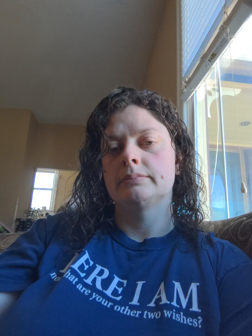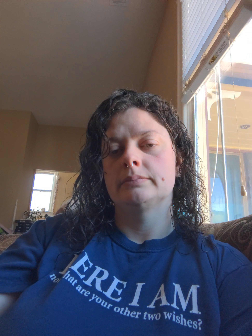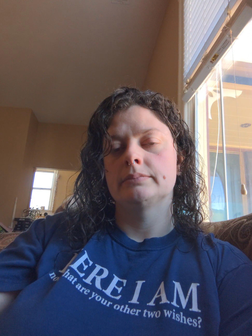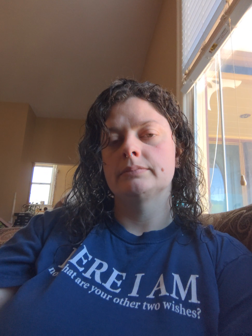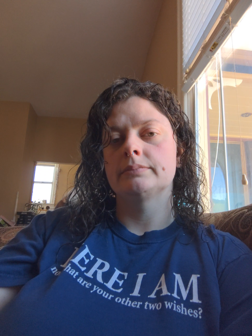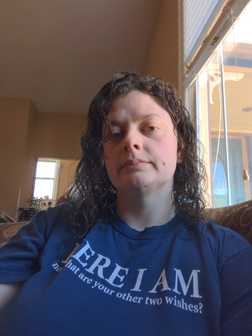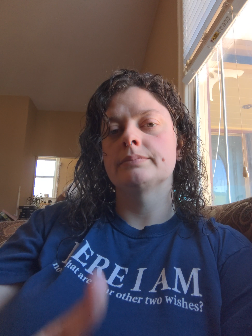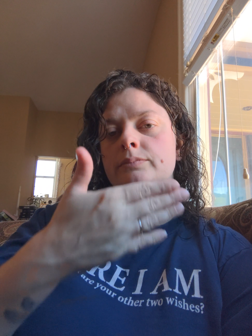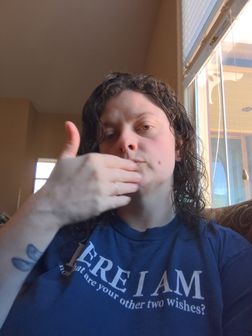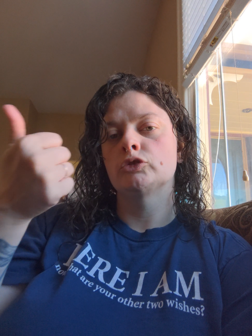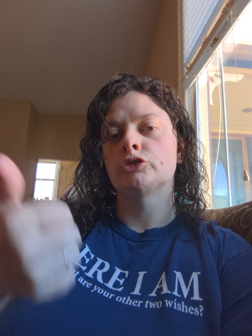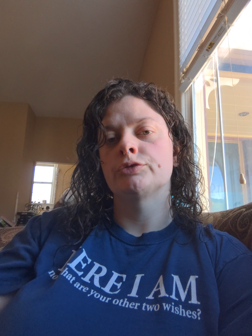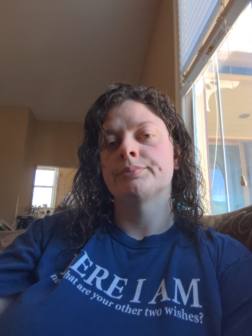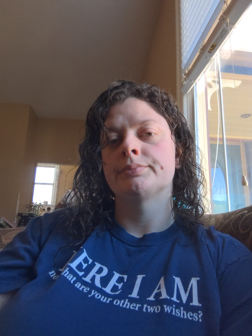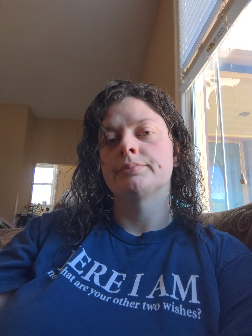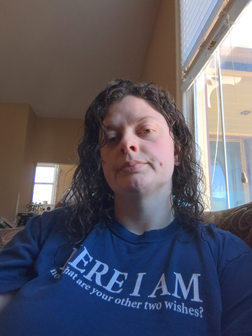better